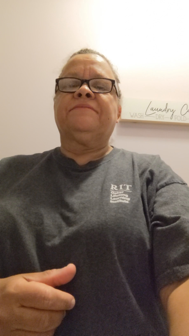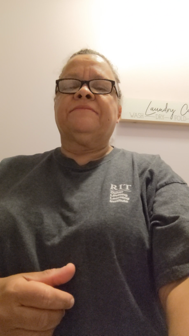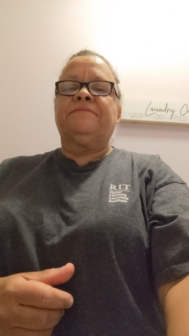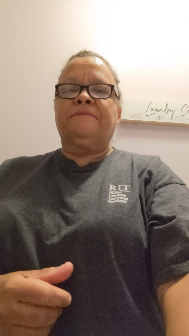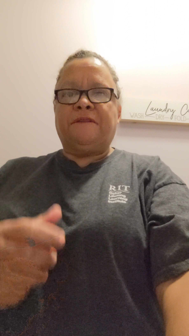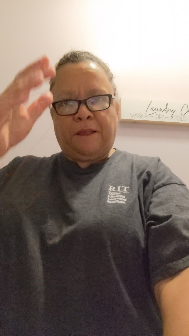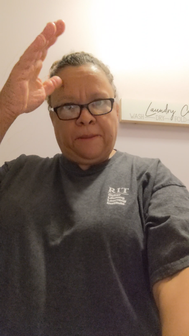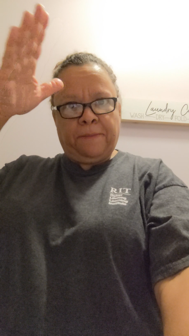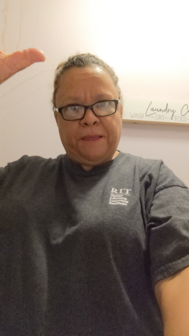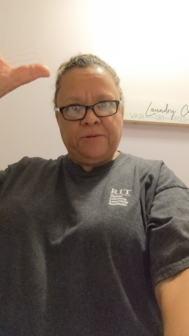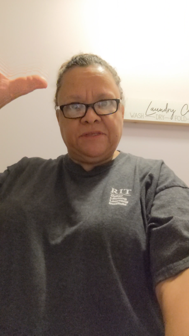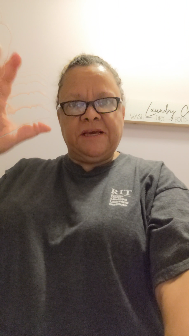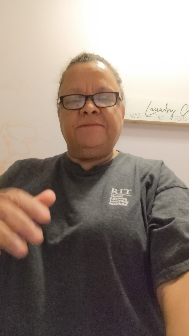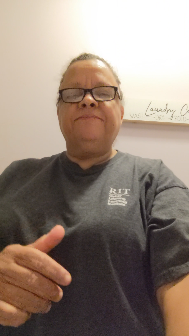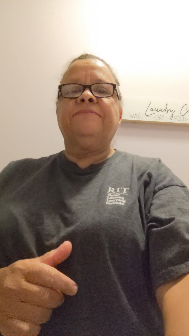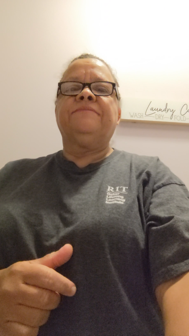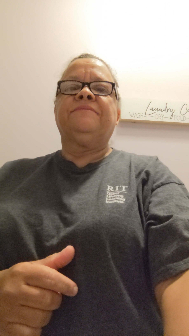moose